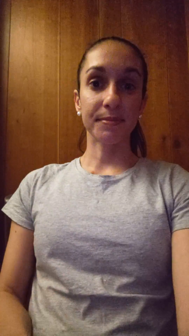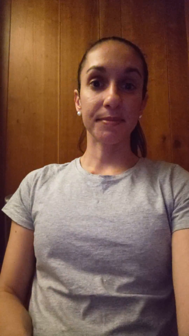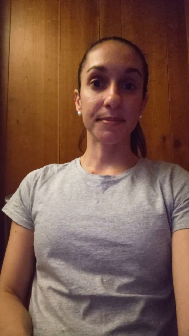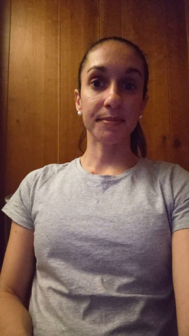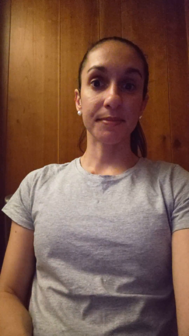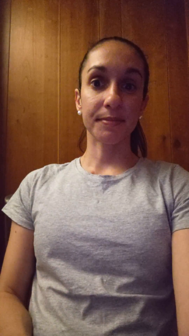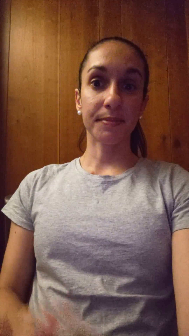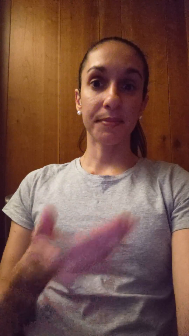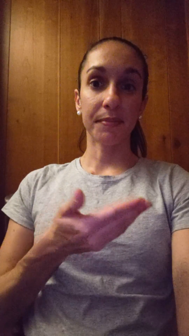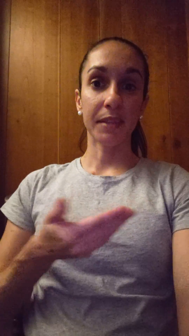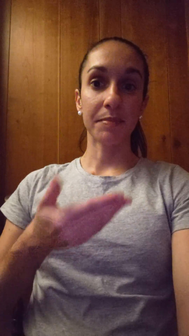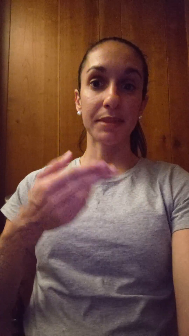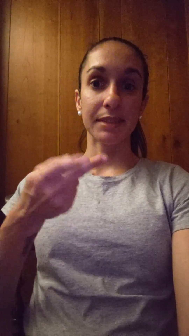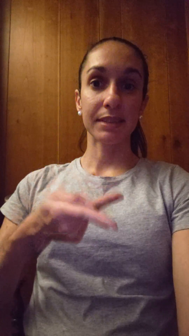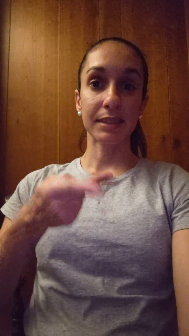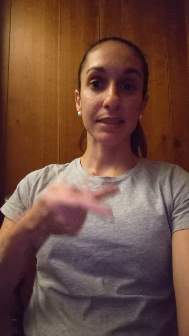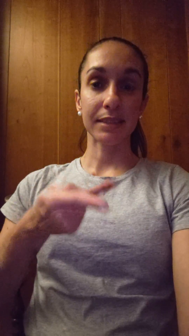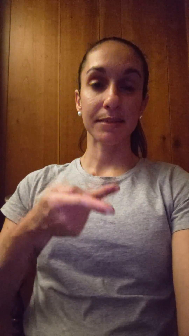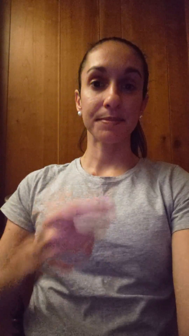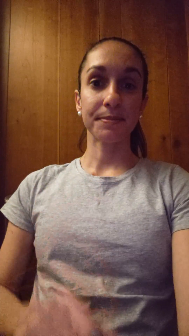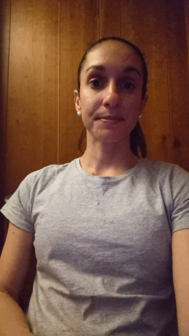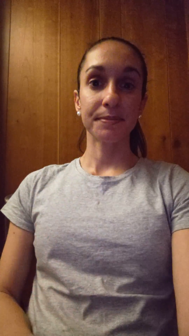babysitter